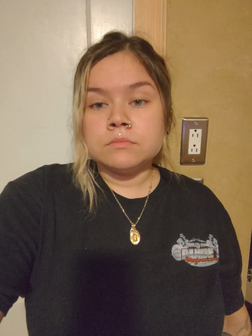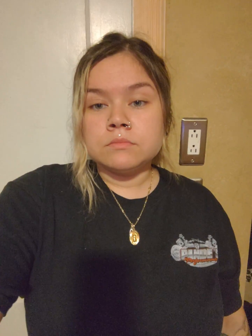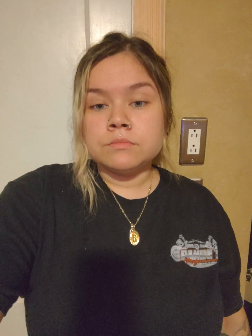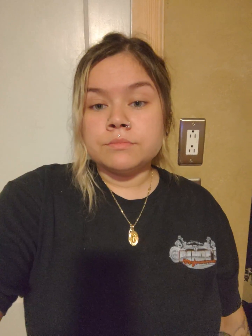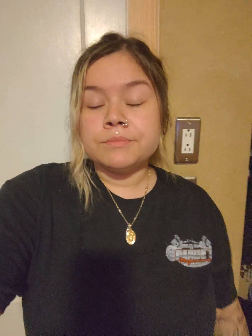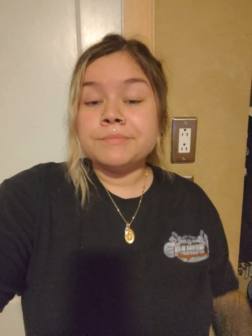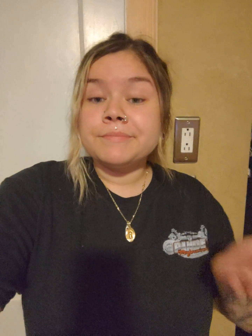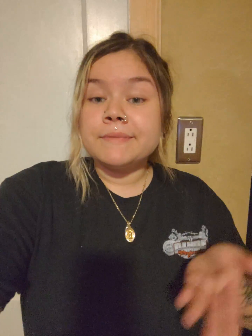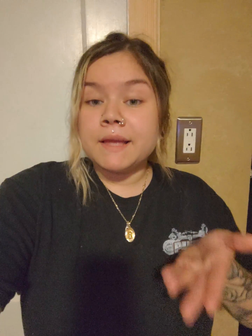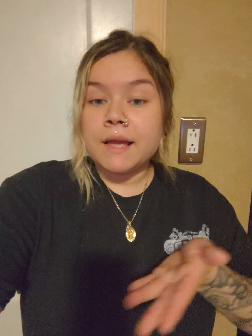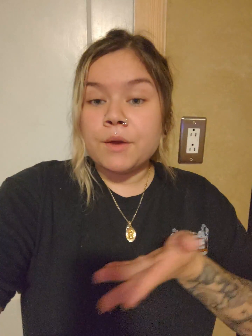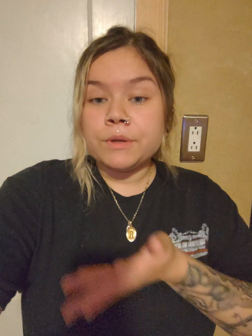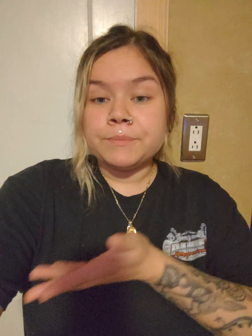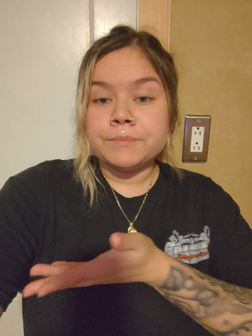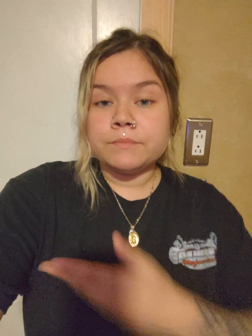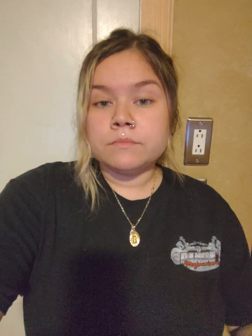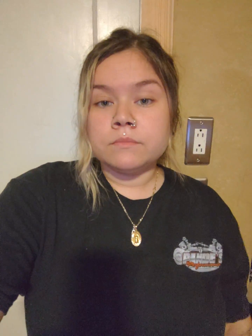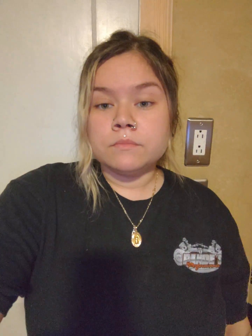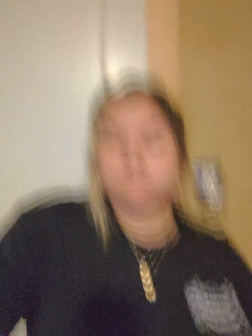carry